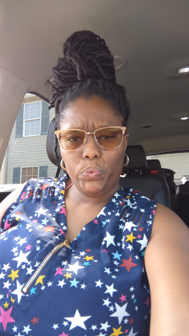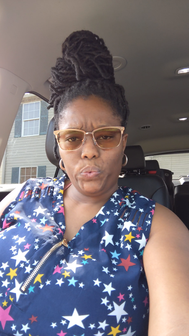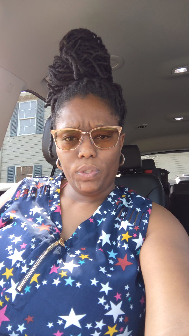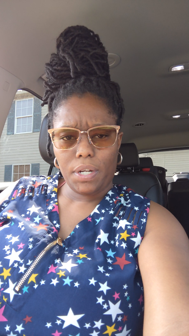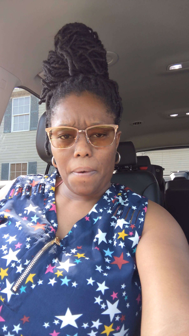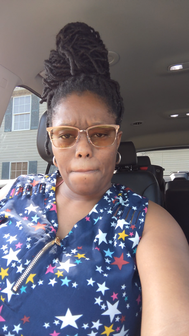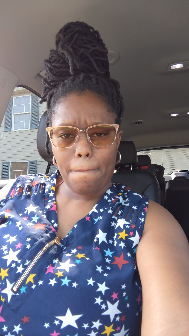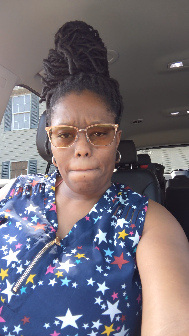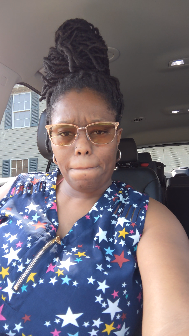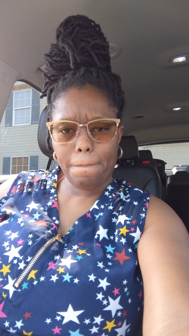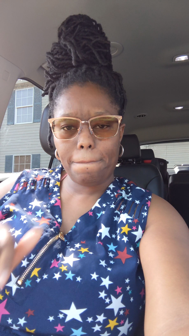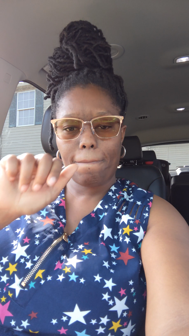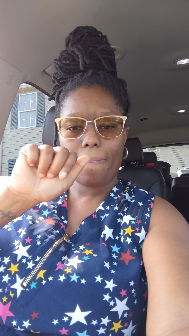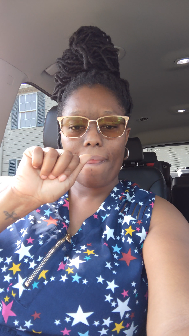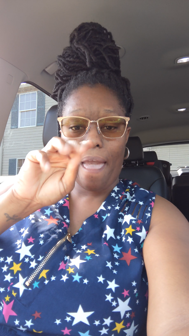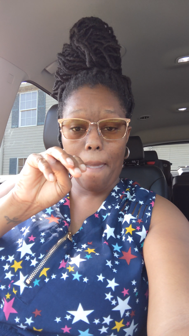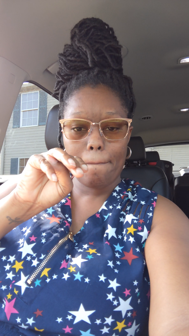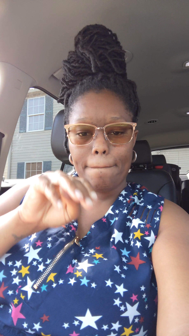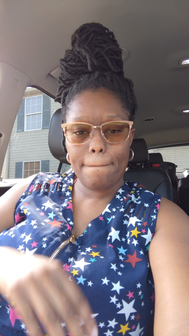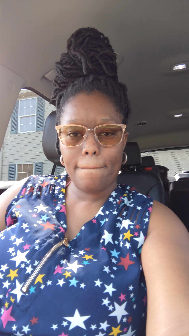am